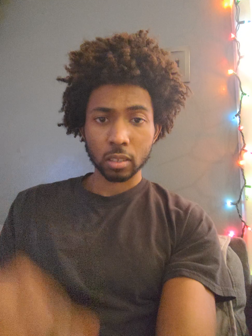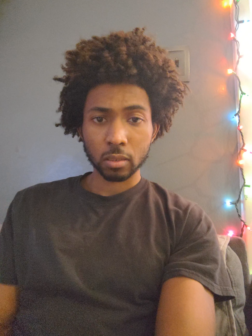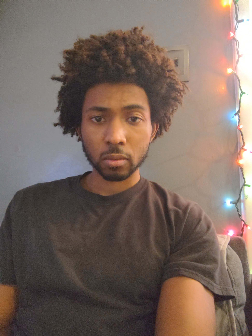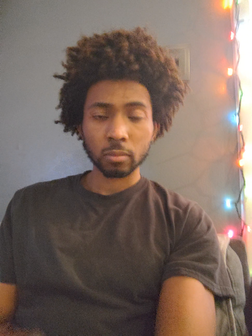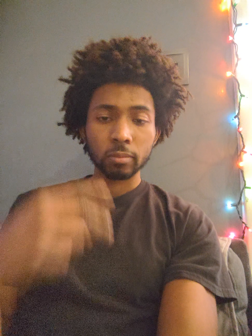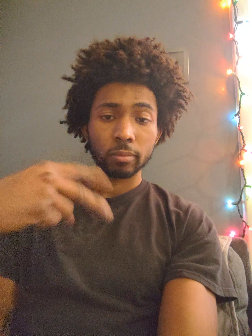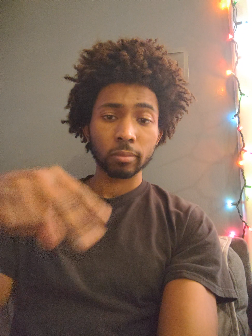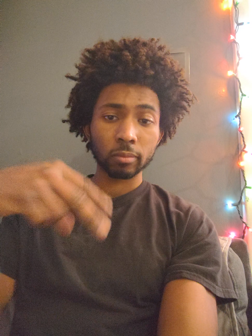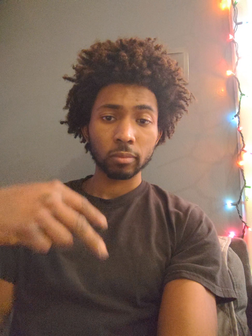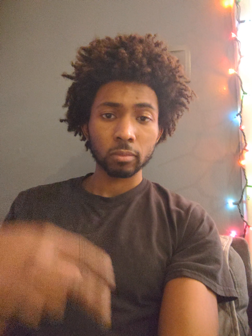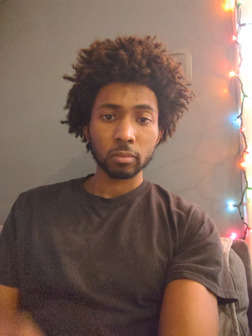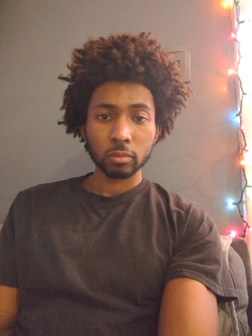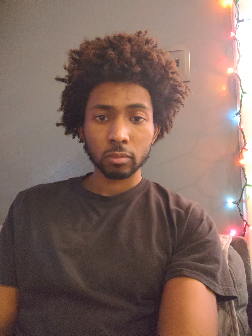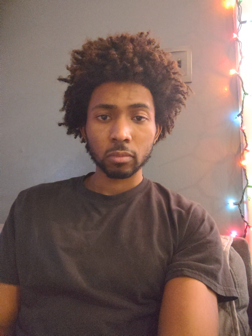dance